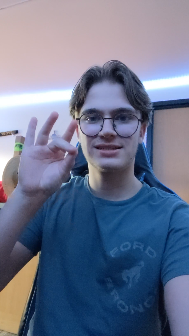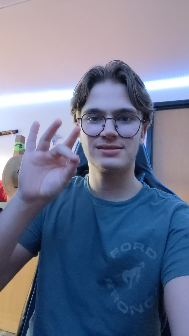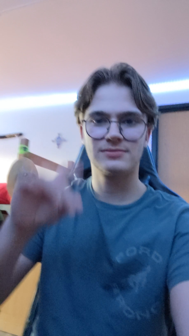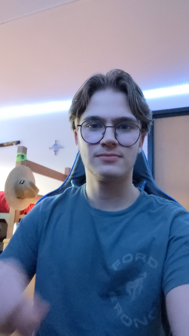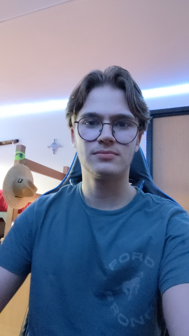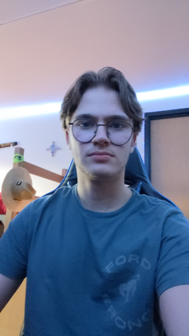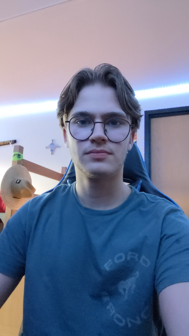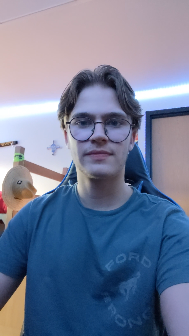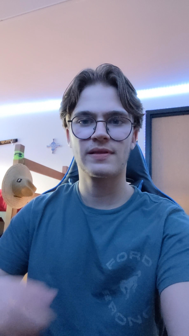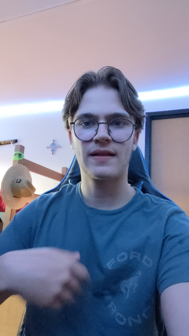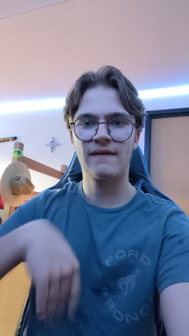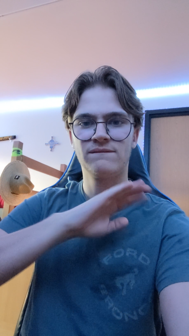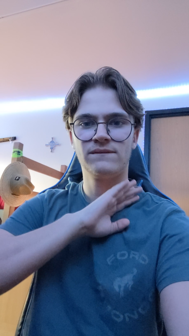scarf